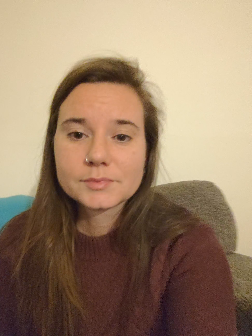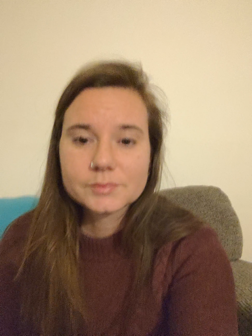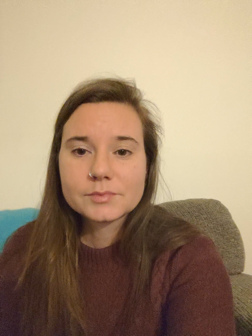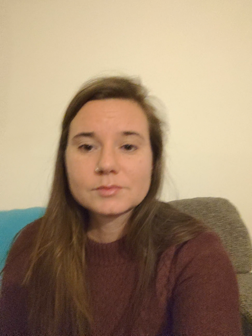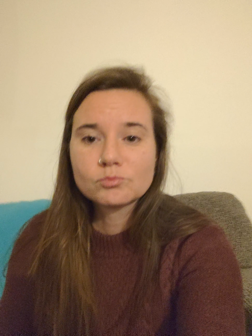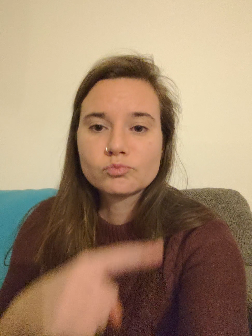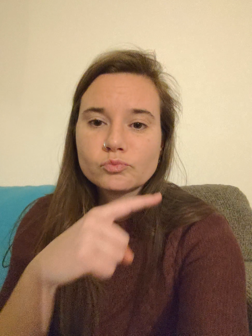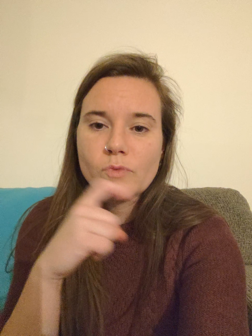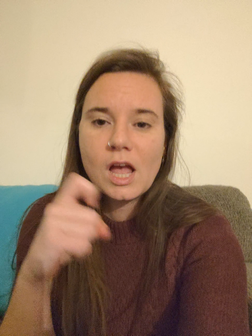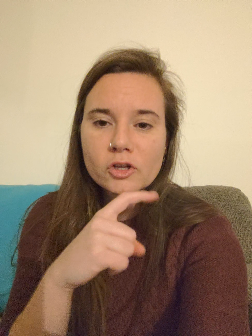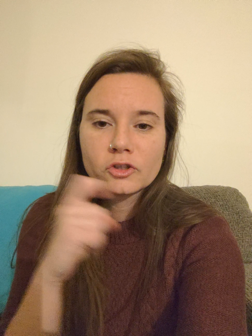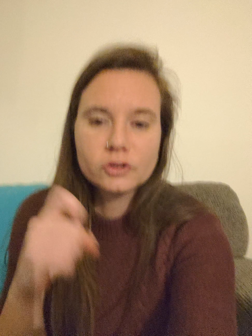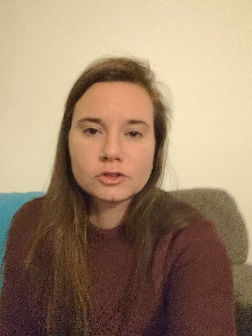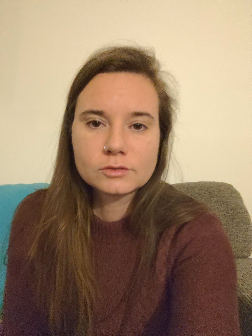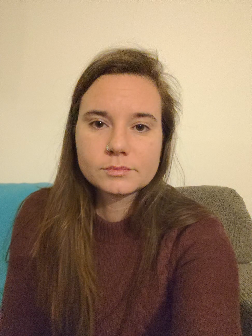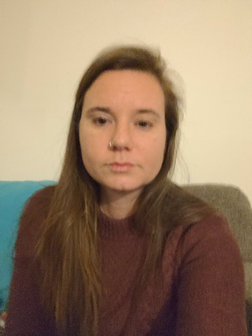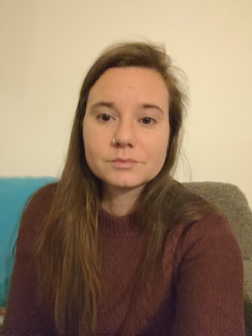dryer